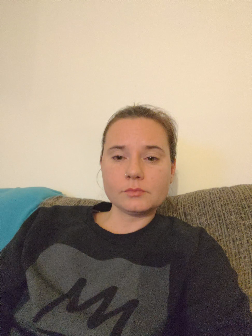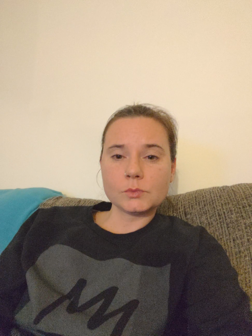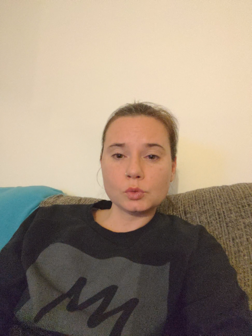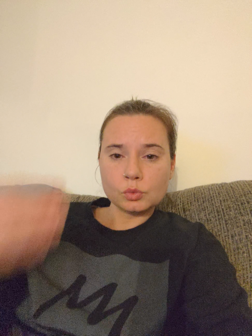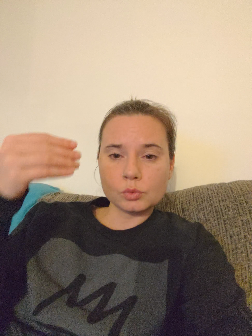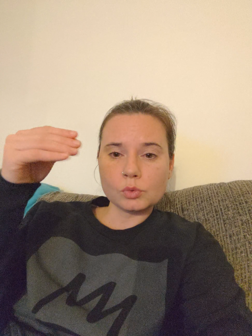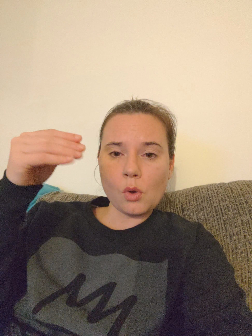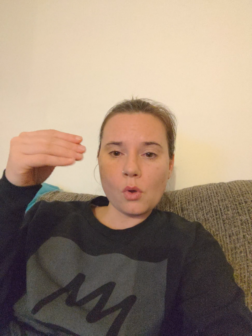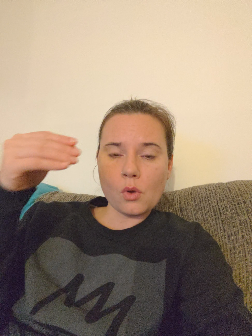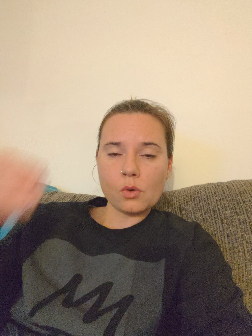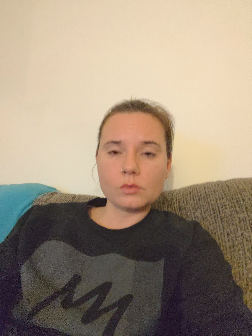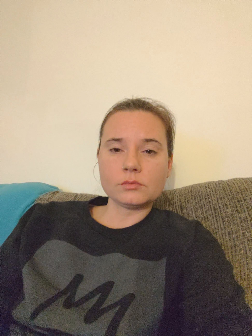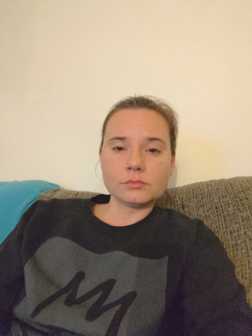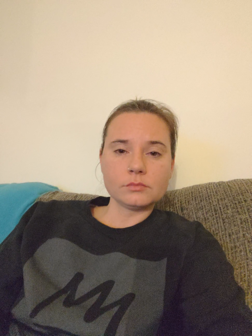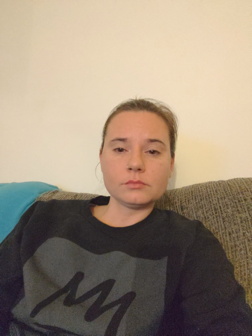store